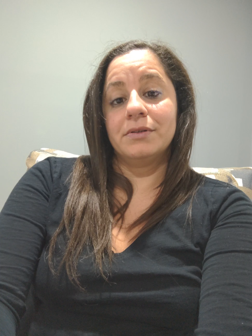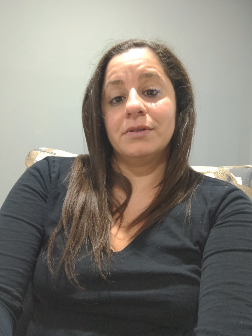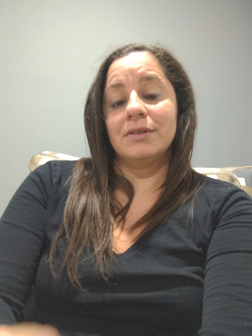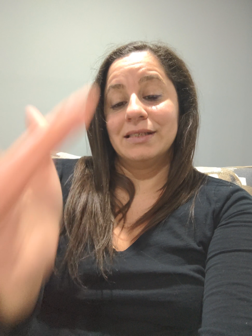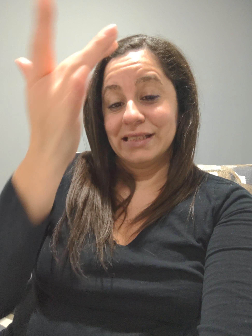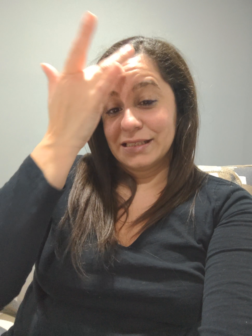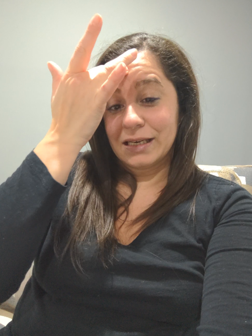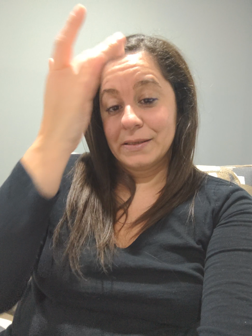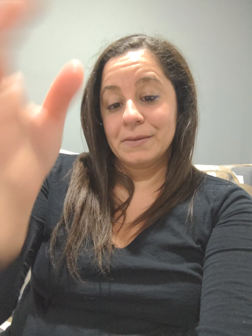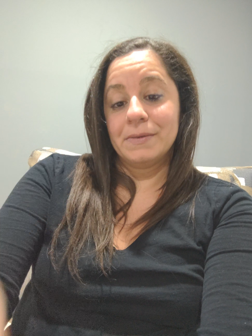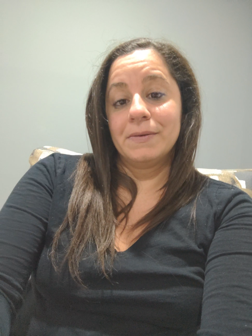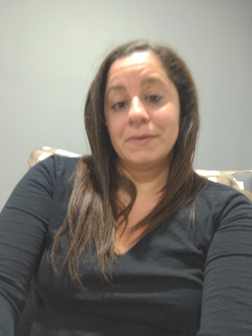sick